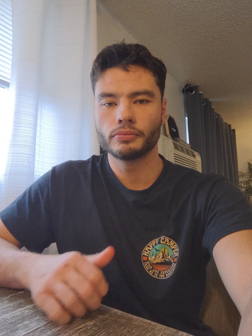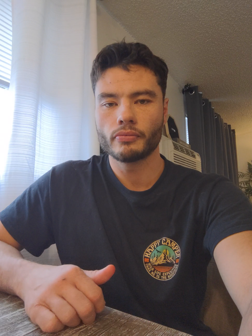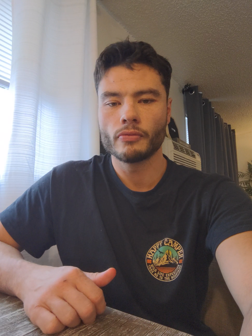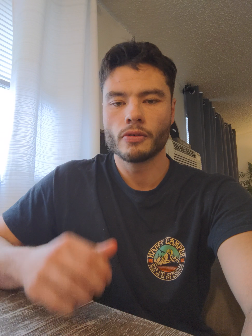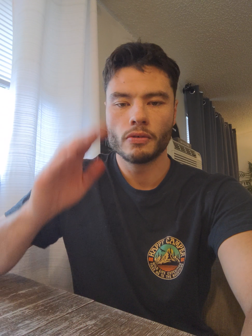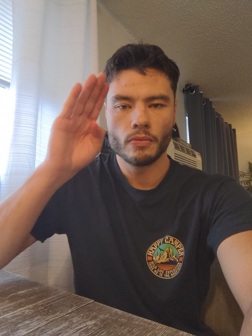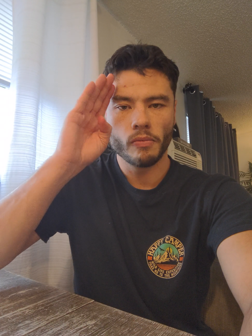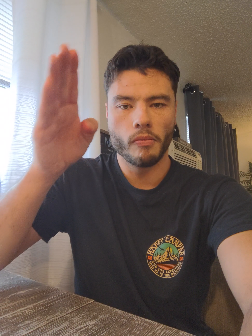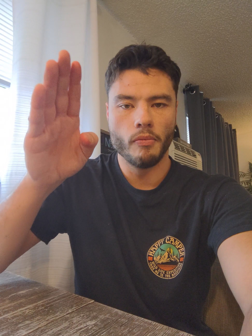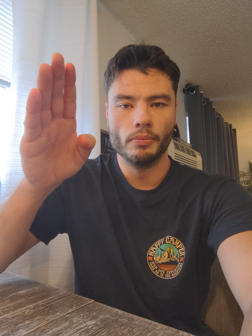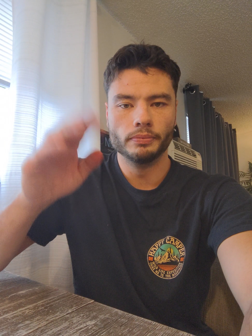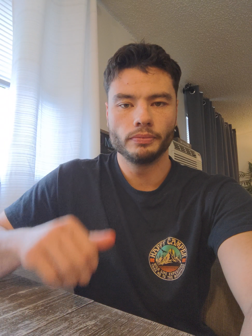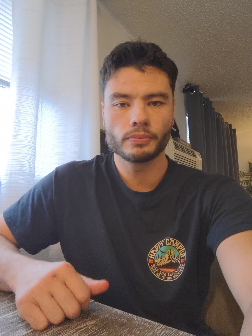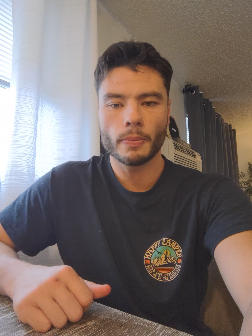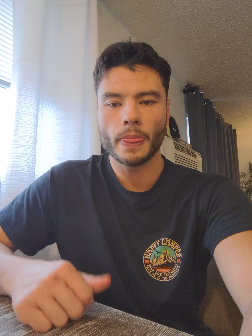hello